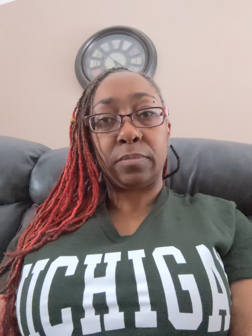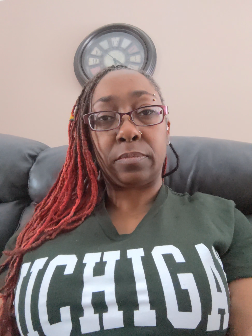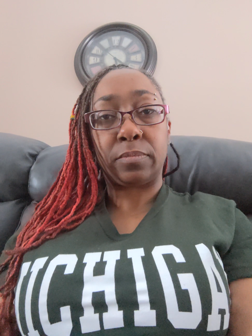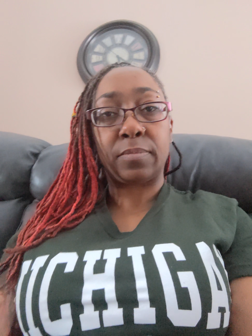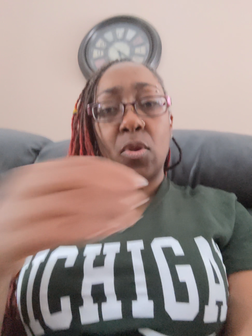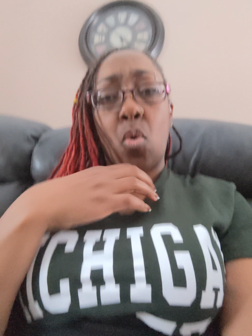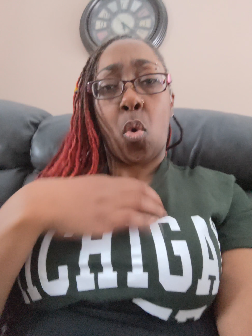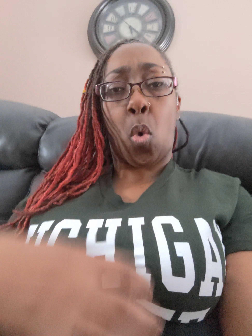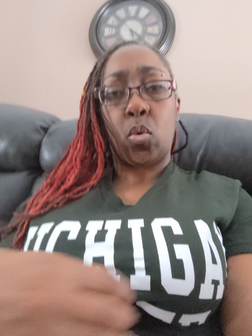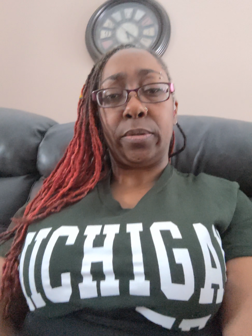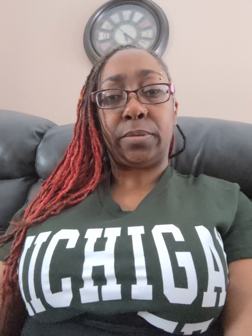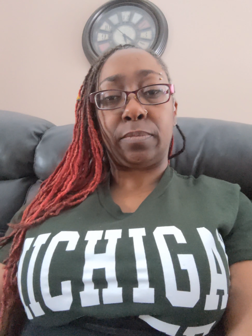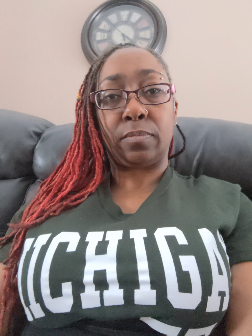hungry